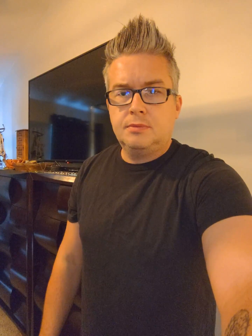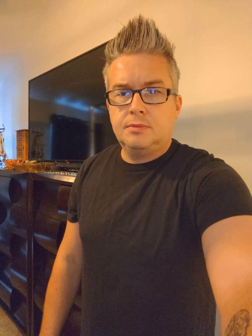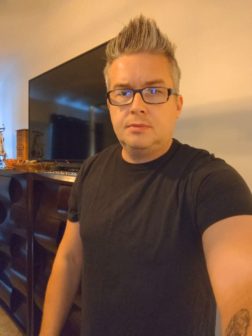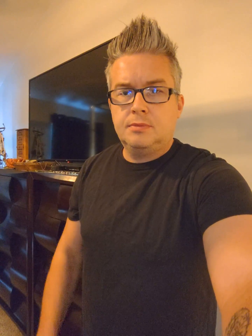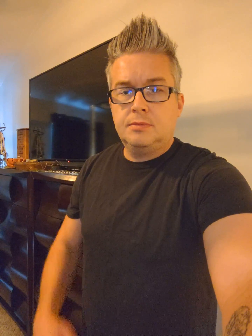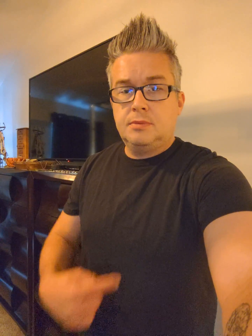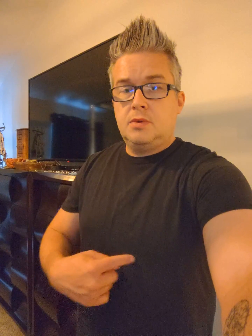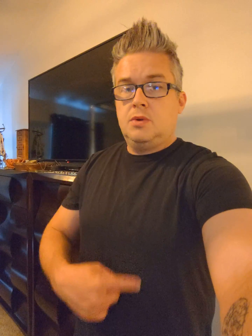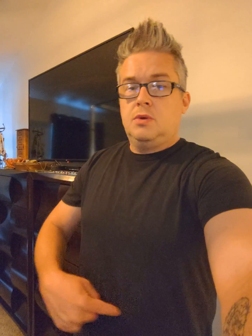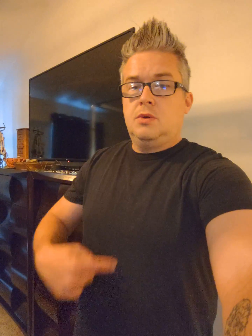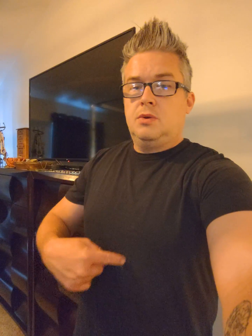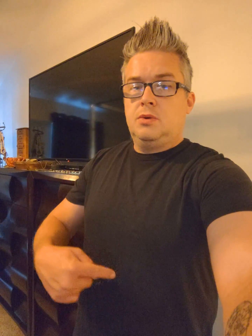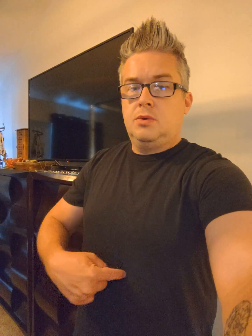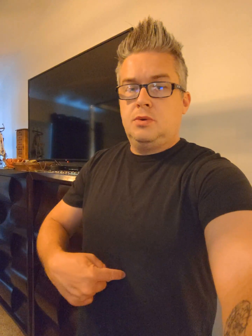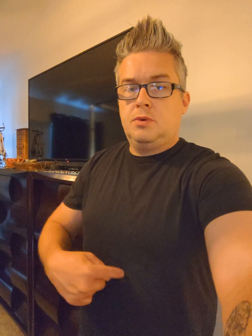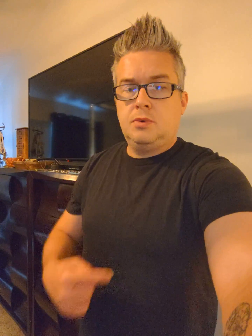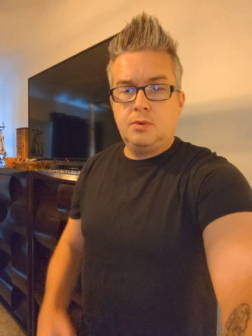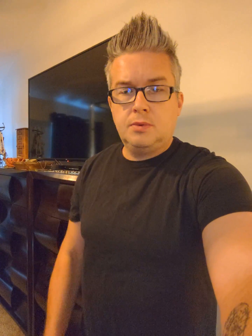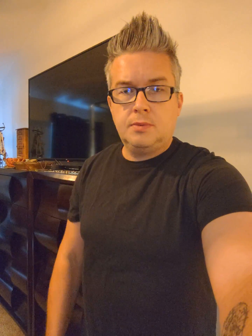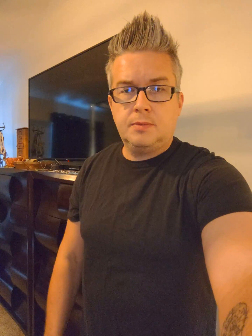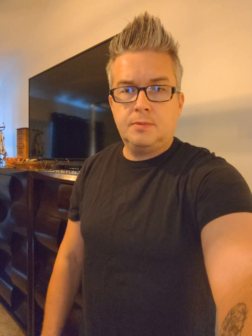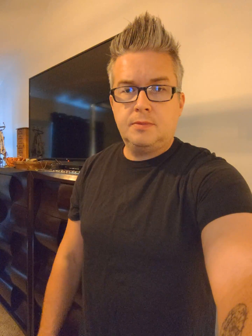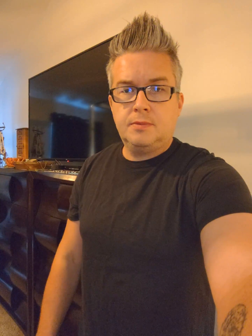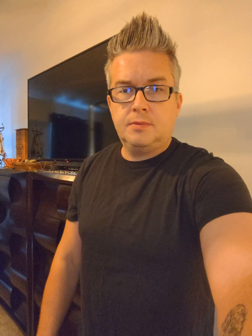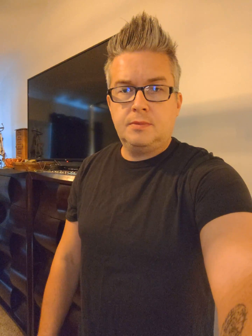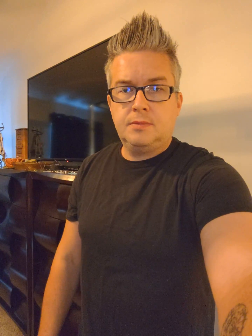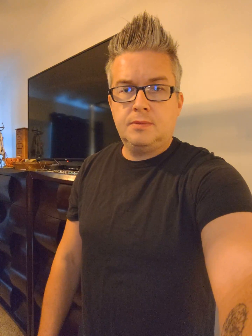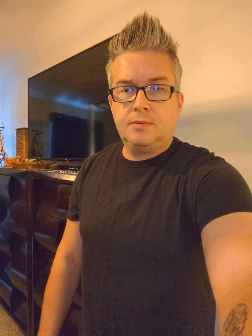belly button